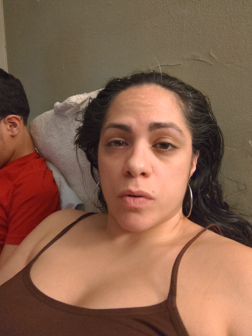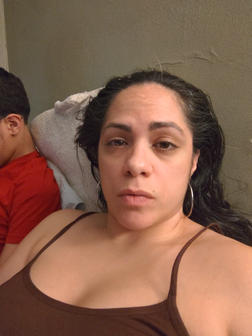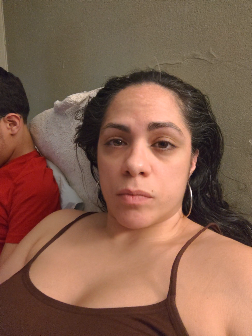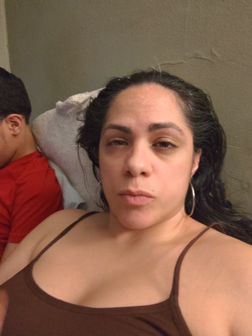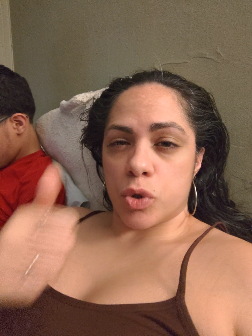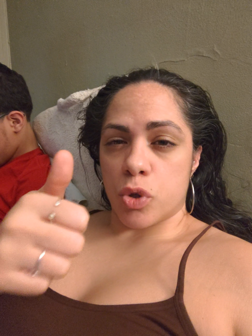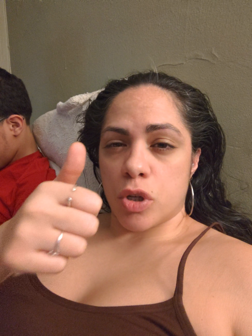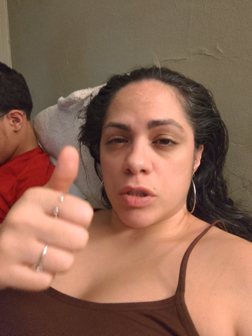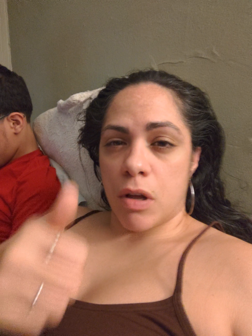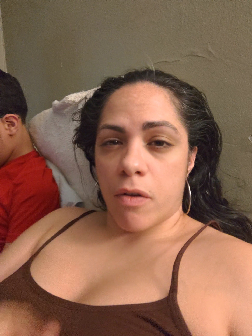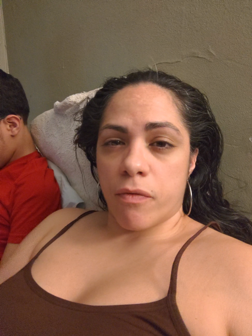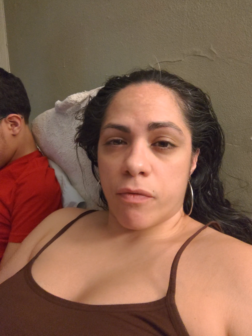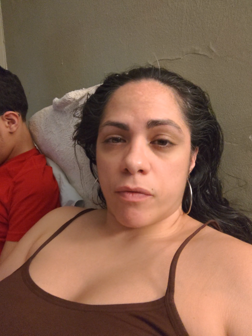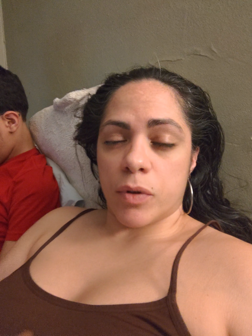yourself